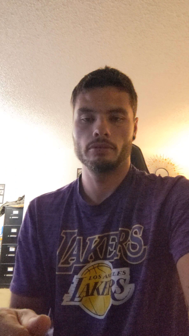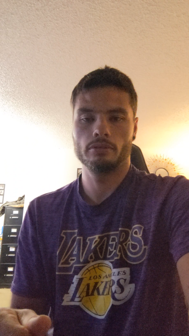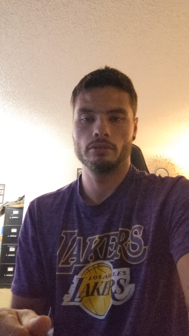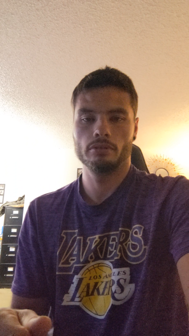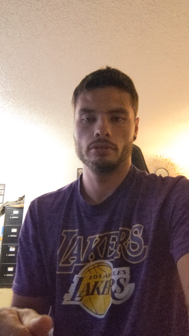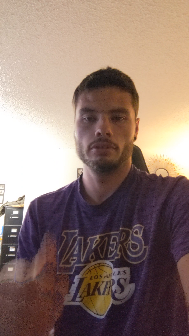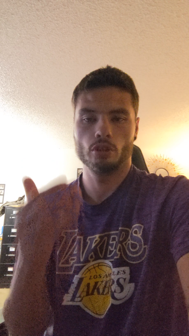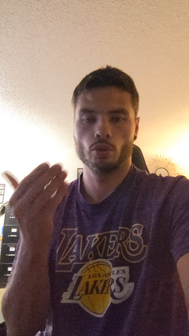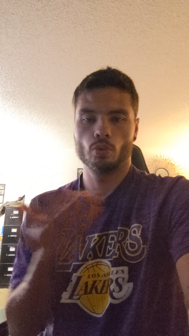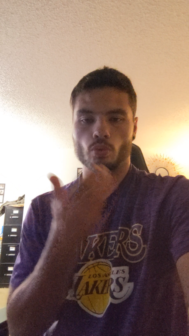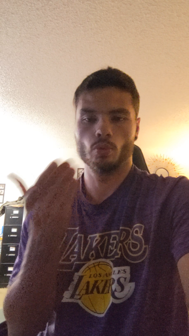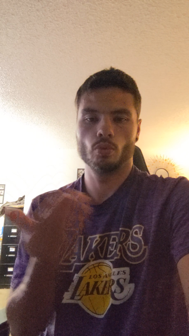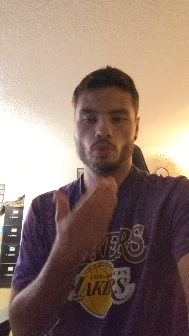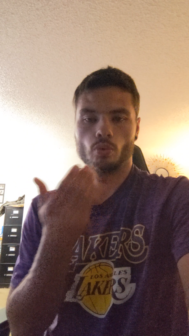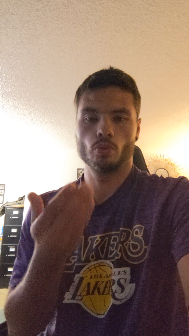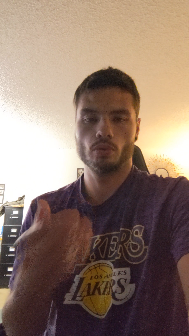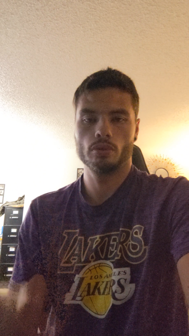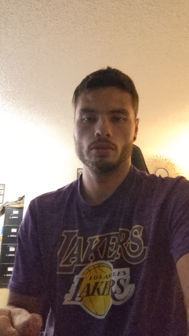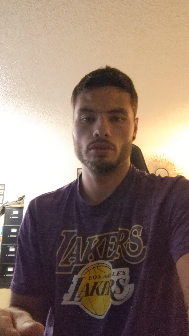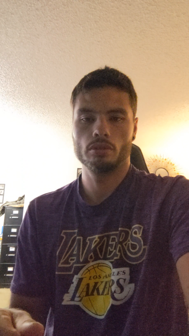new